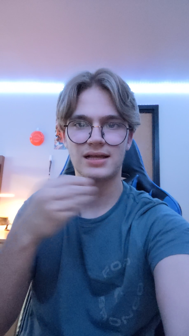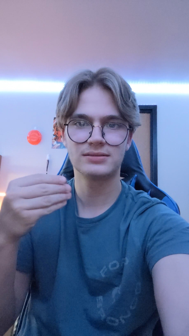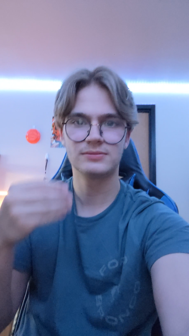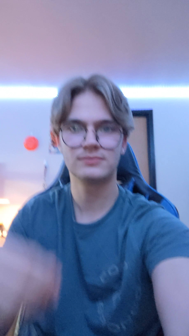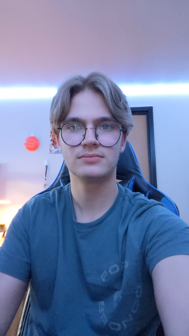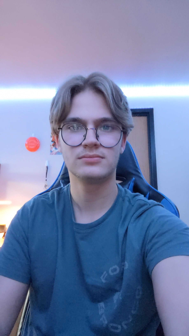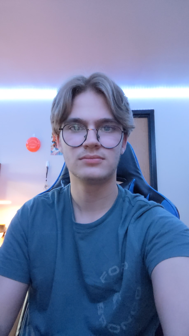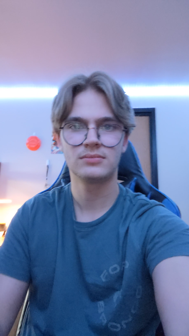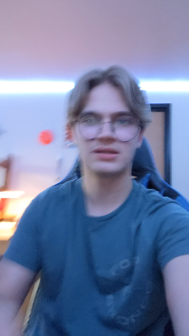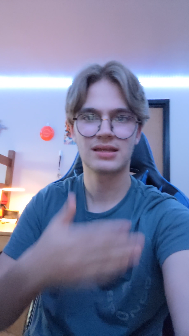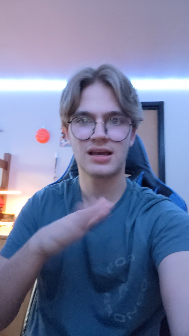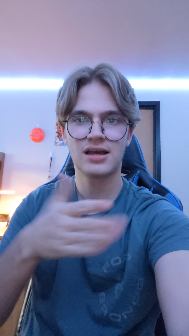share